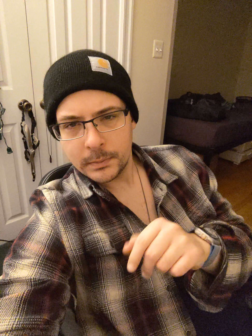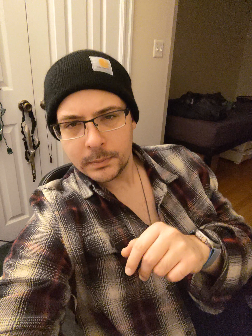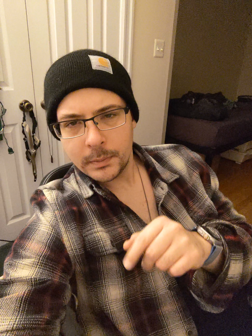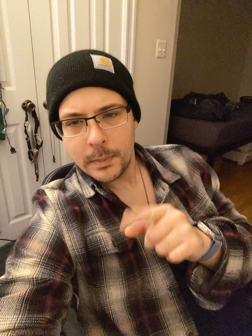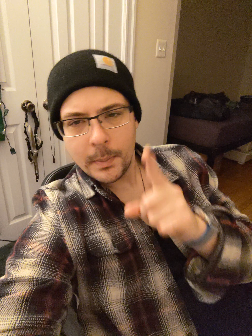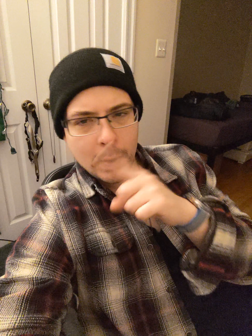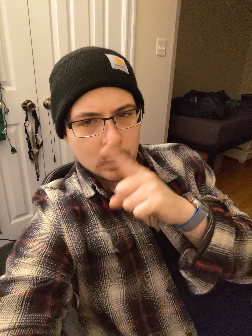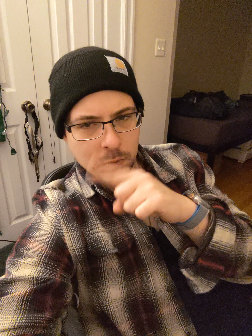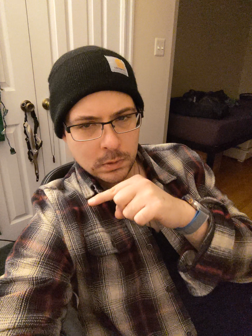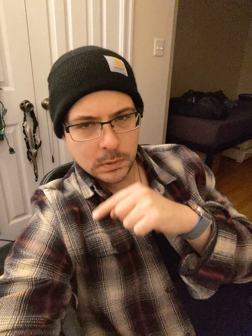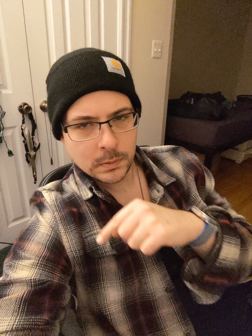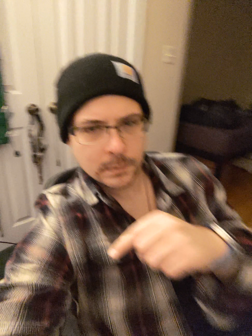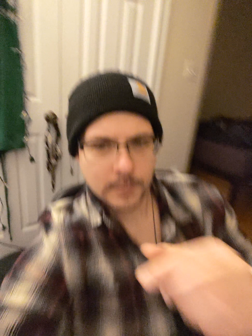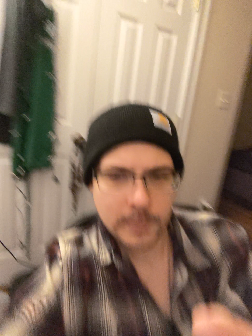mouse